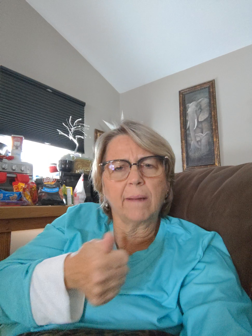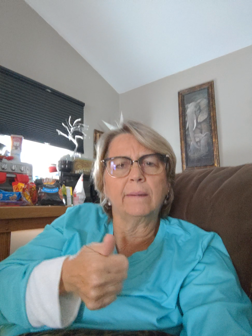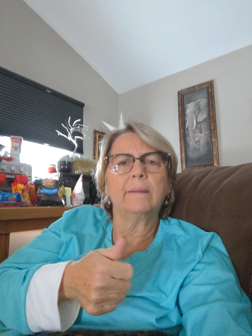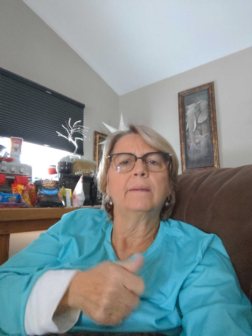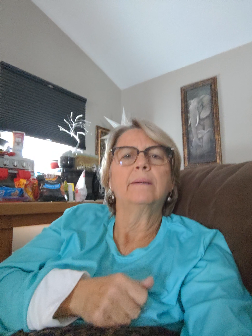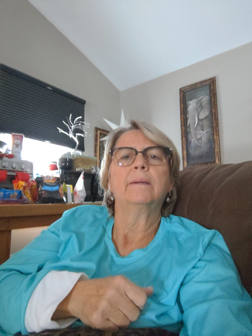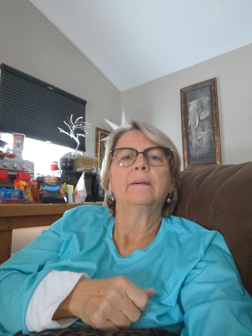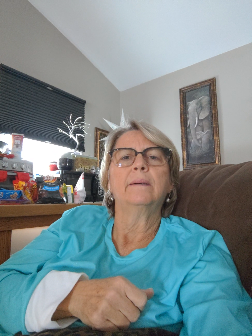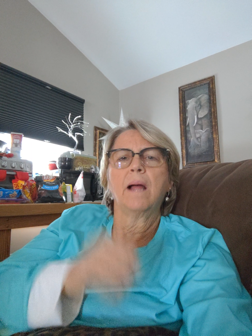hide